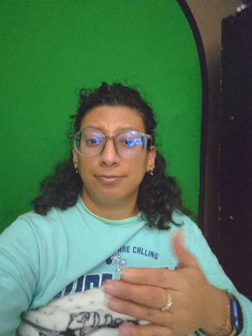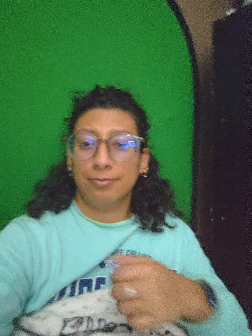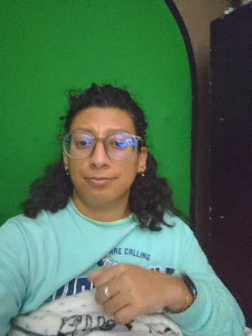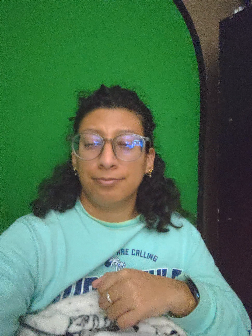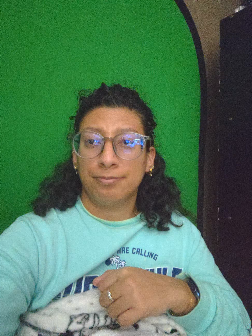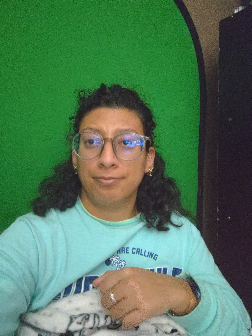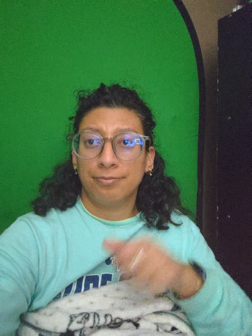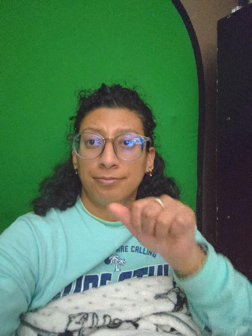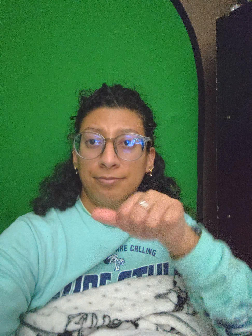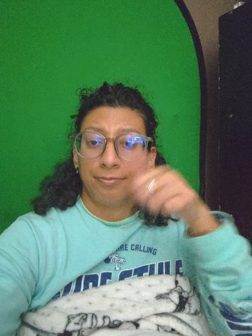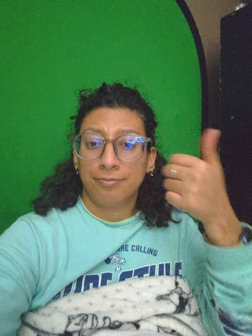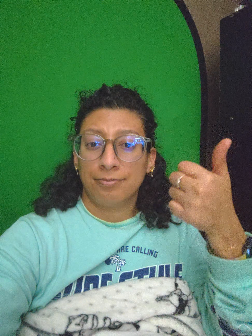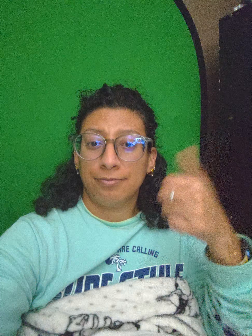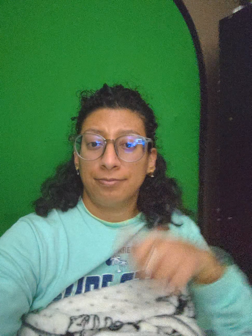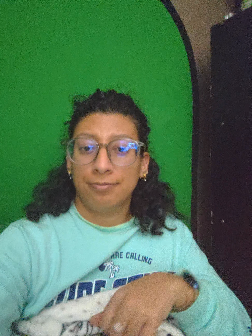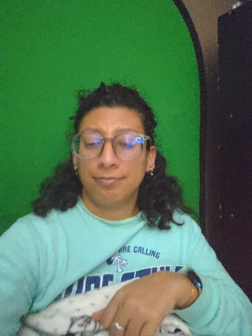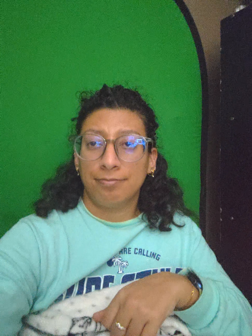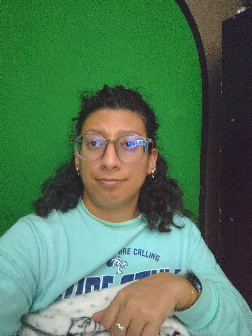another